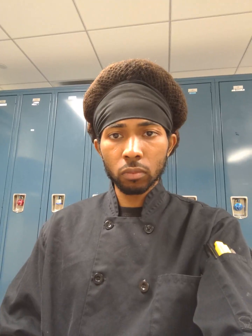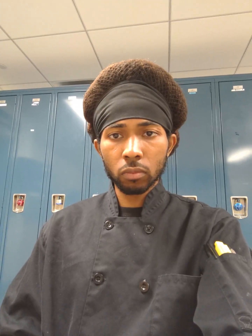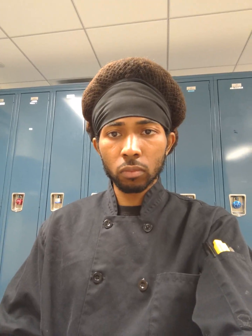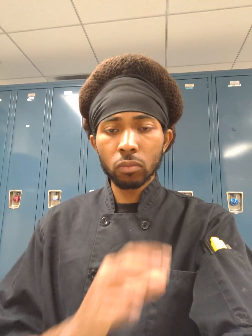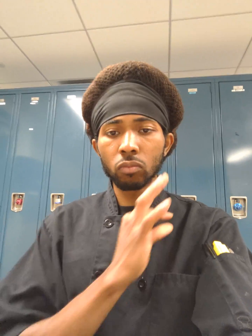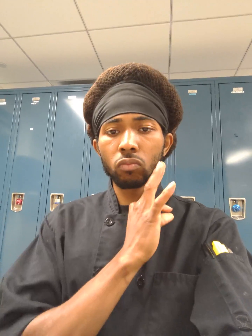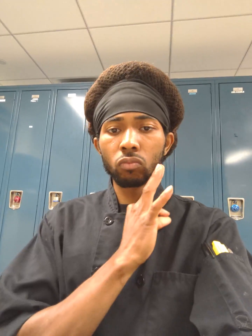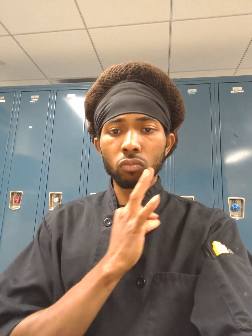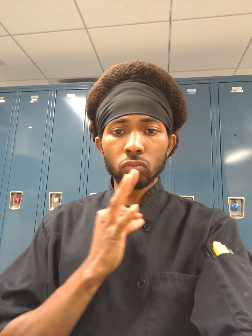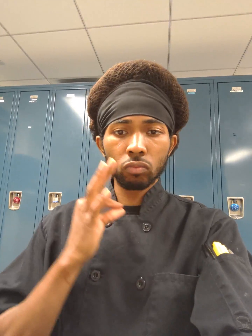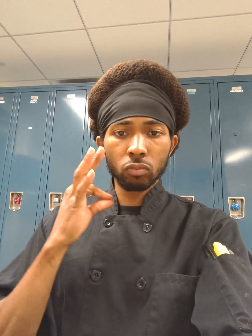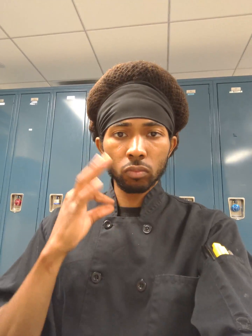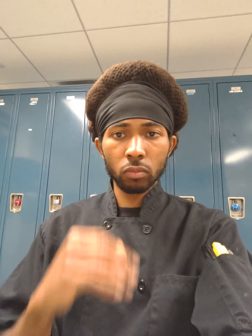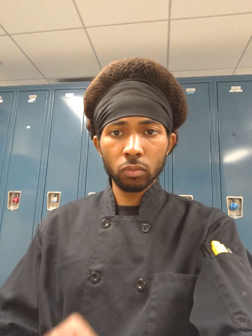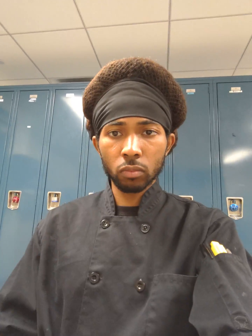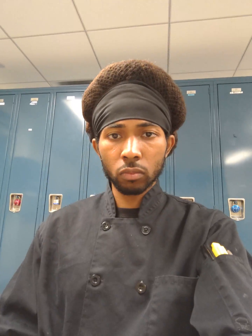beads